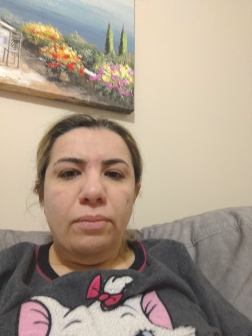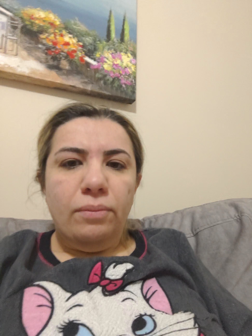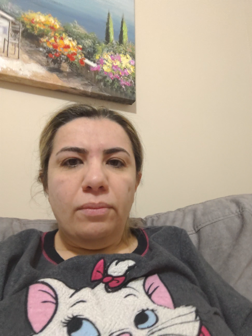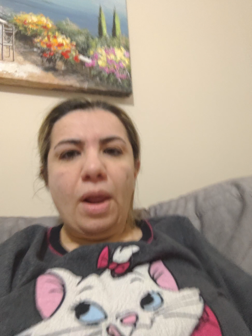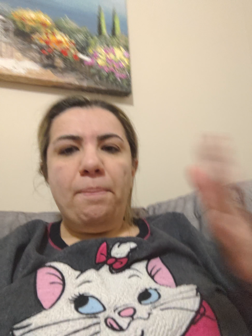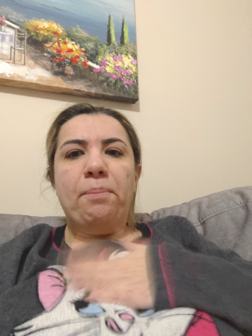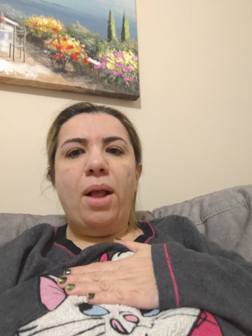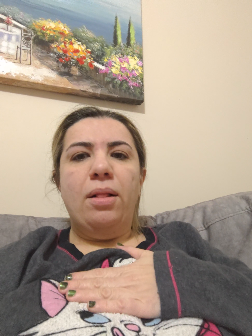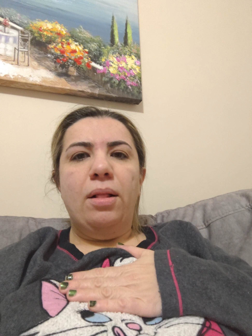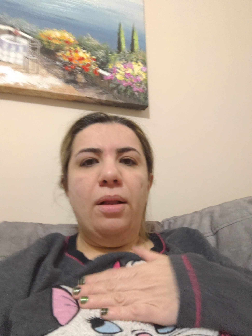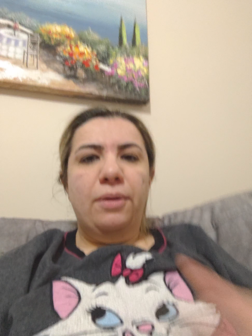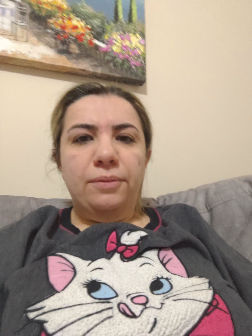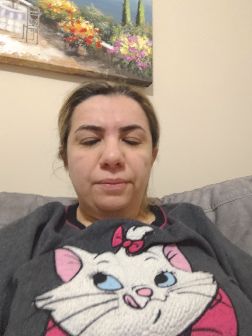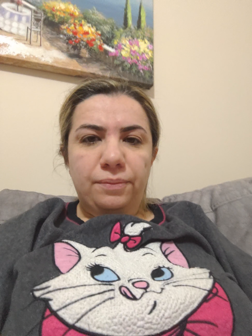my